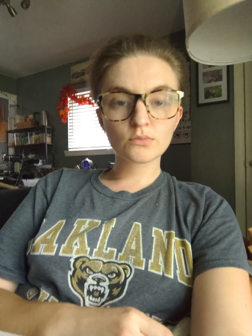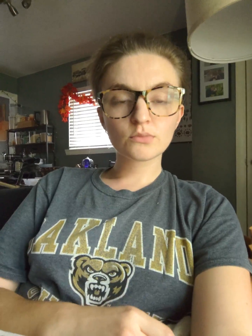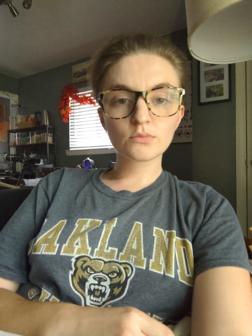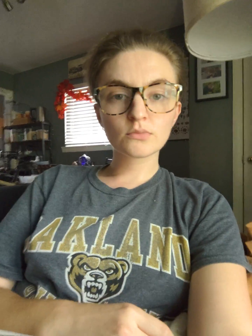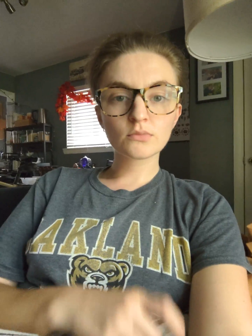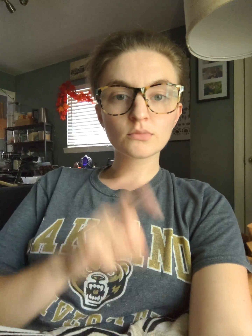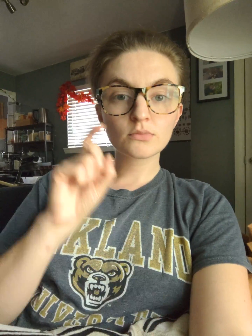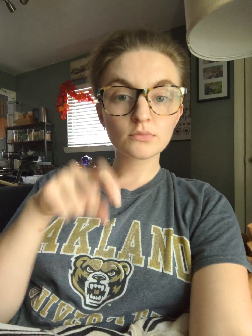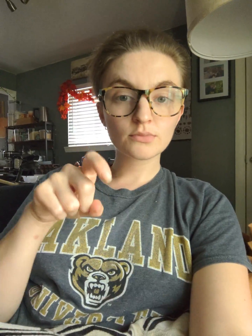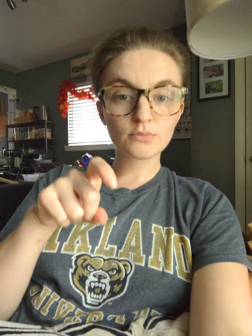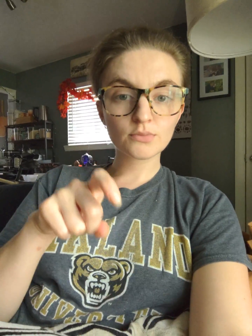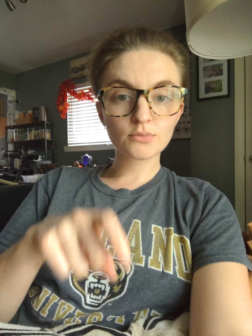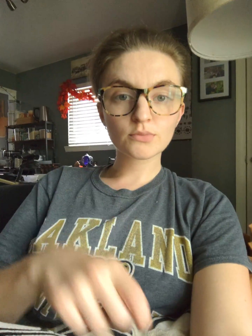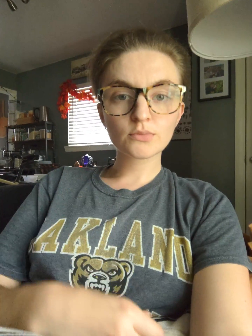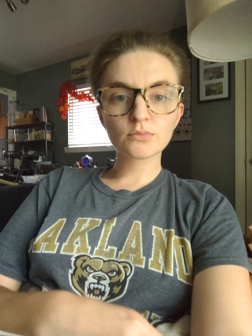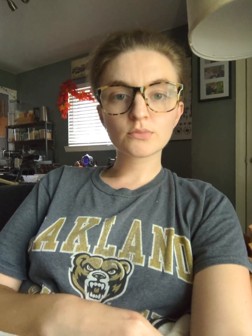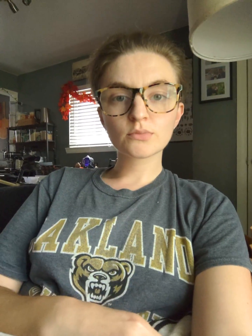need